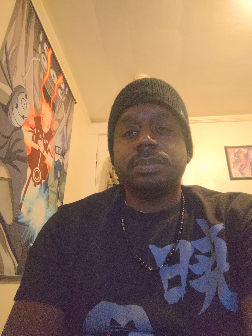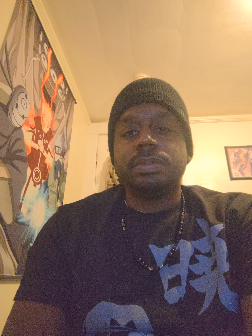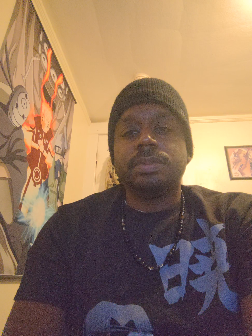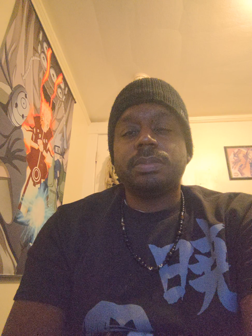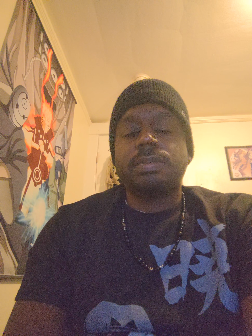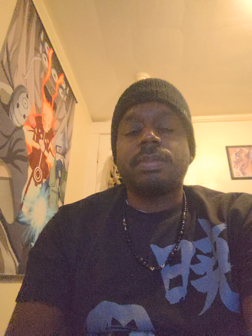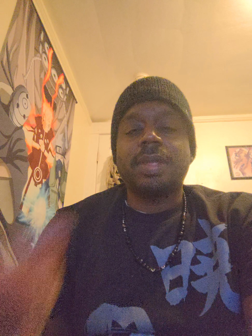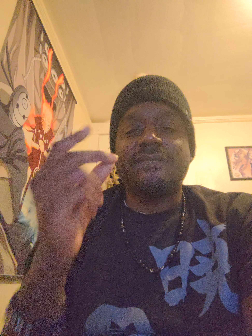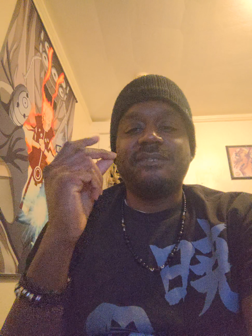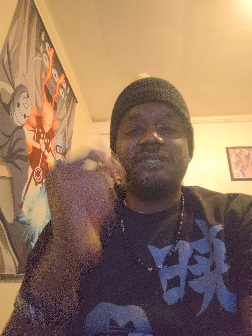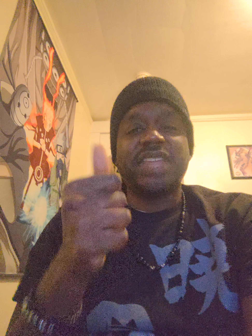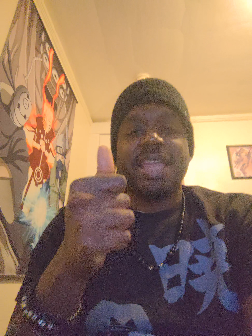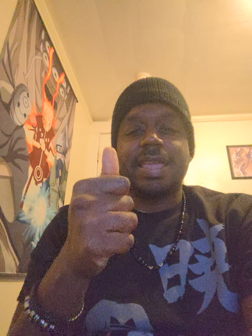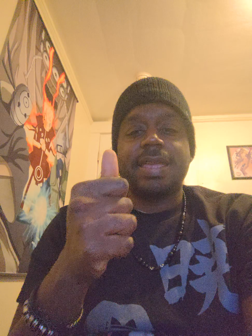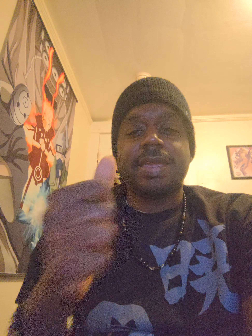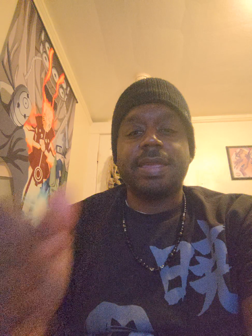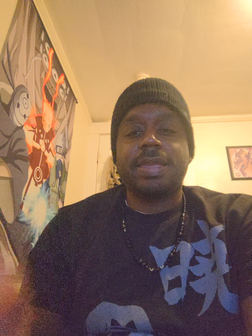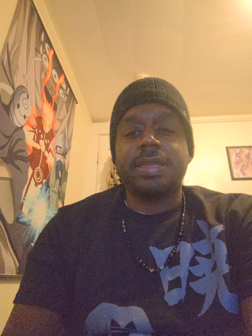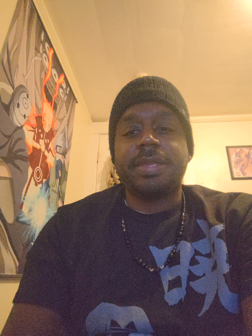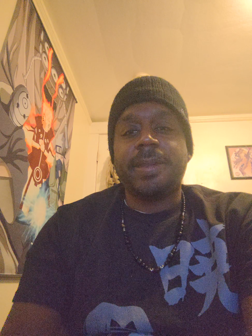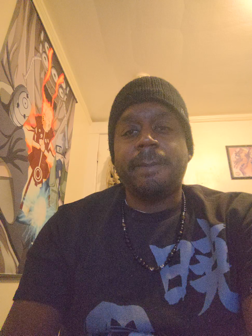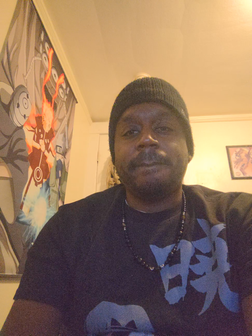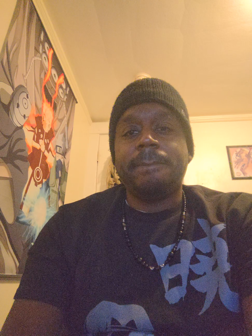fast